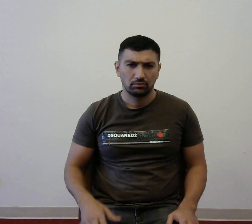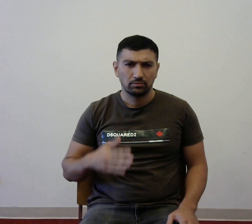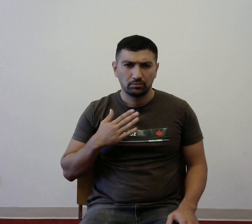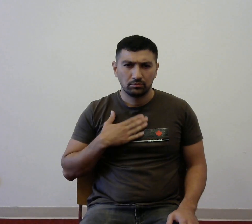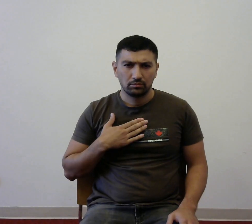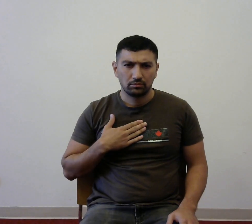mən